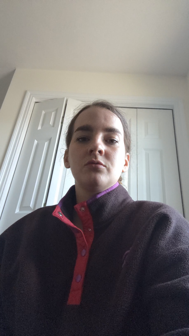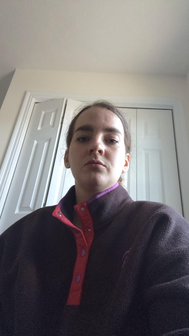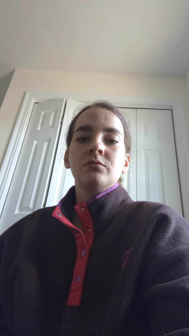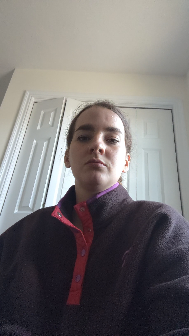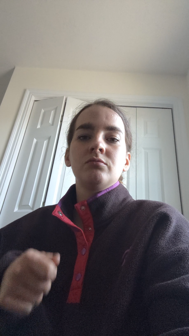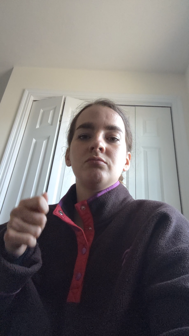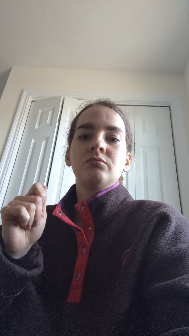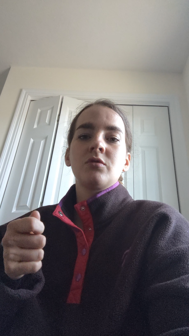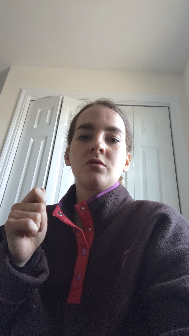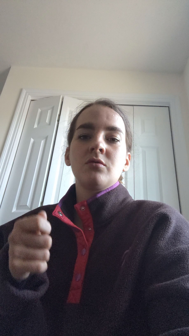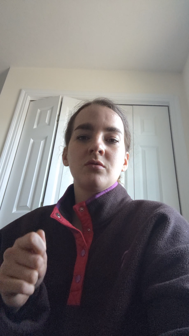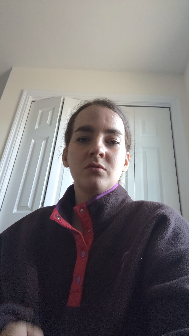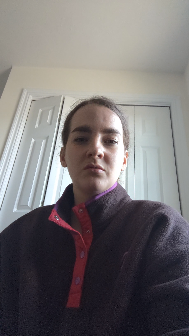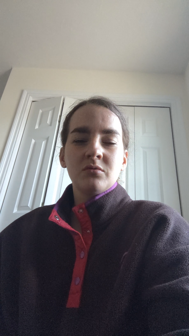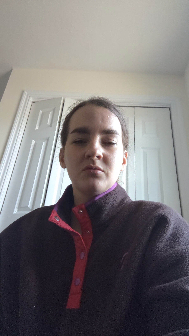cart